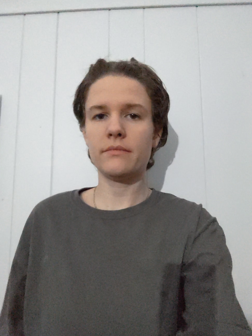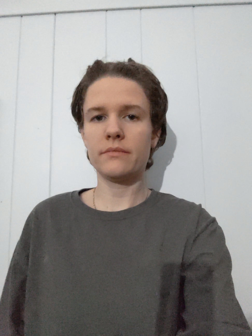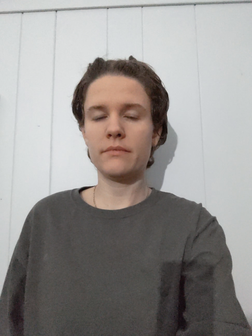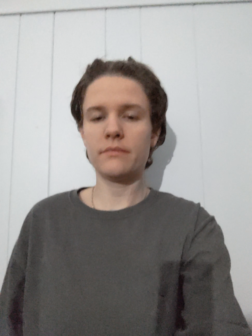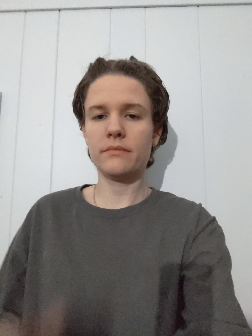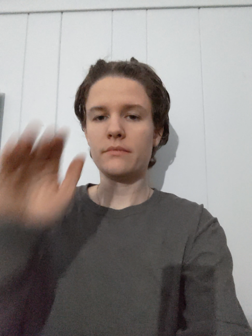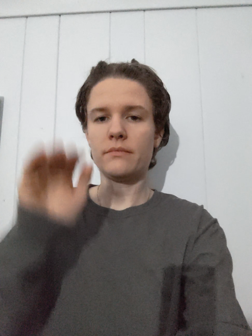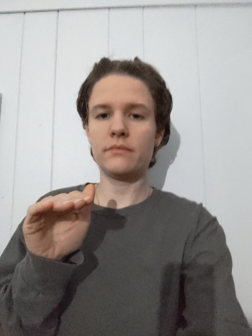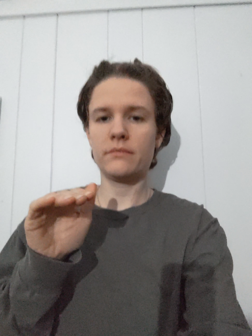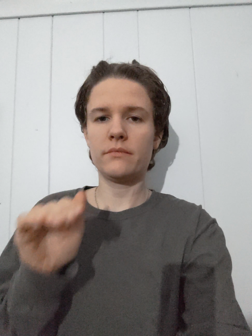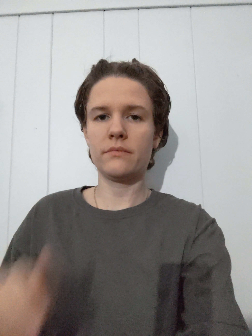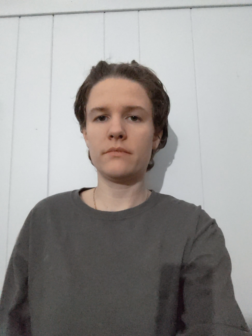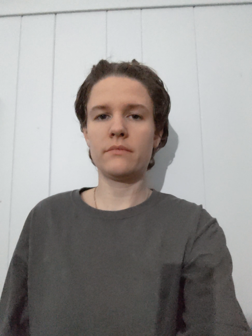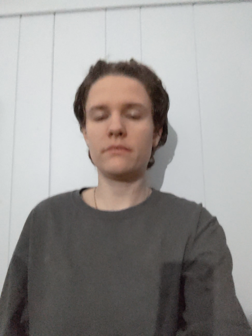child